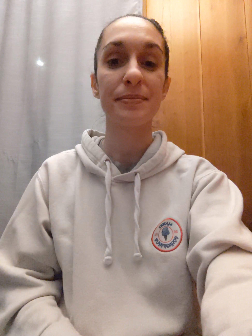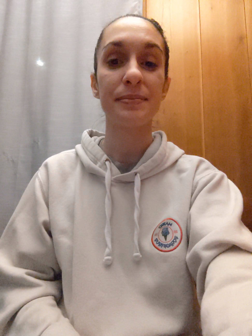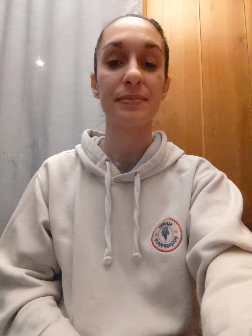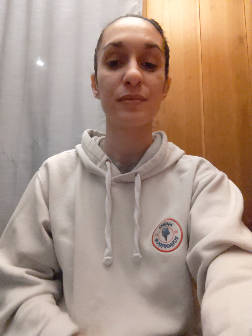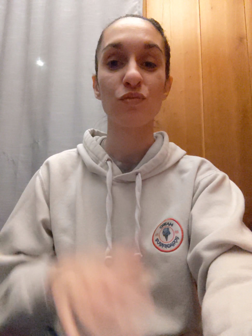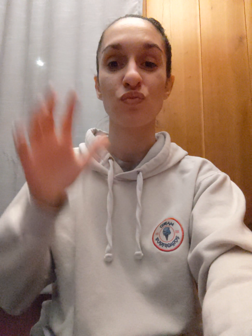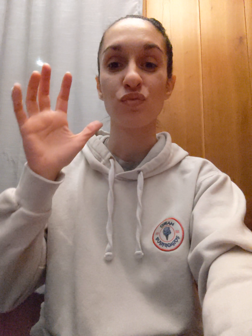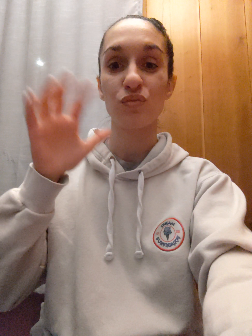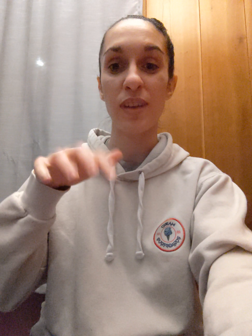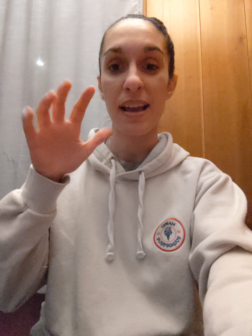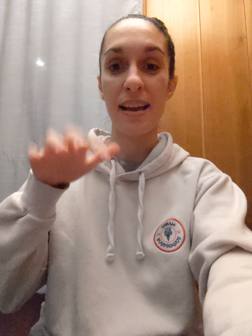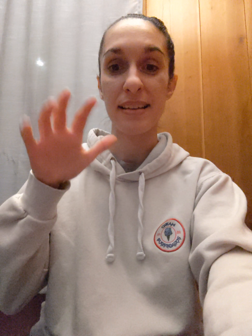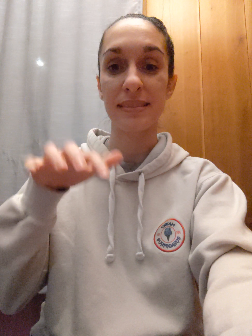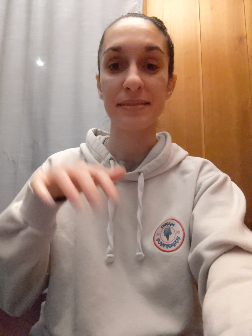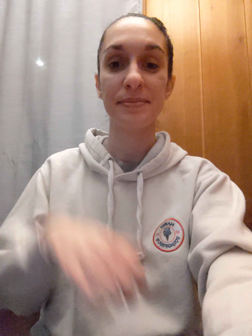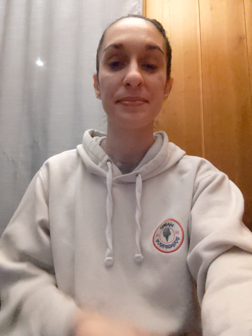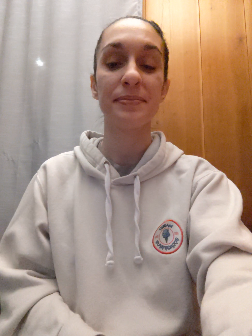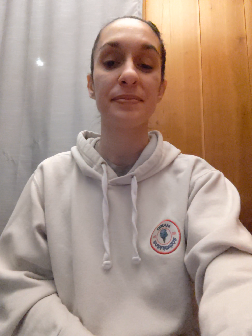rain